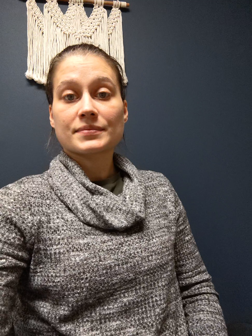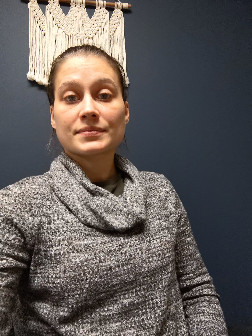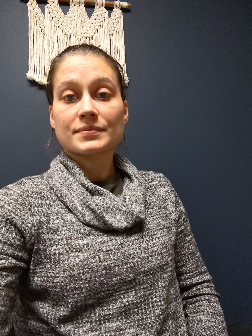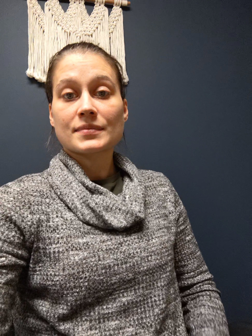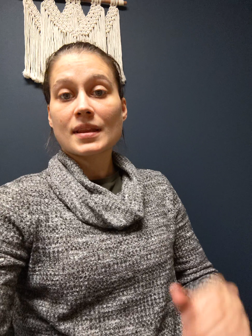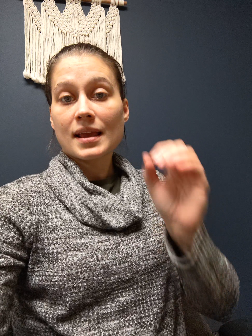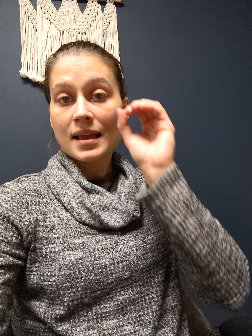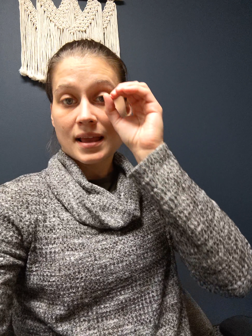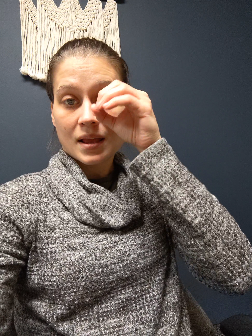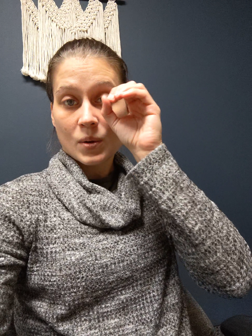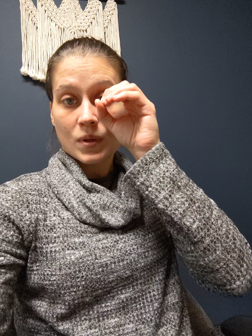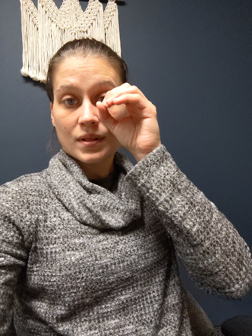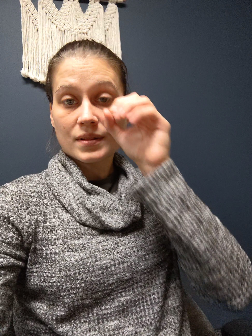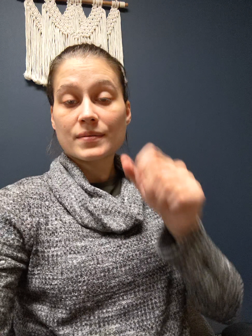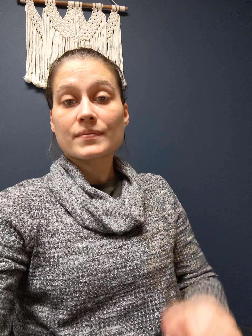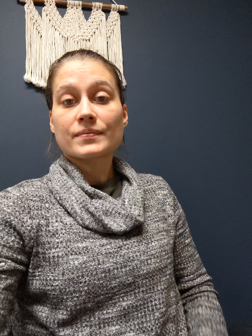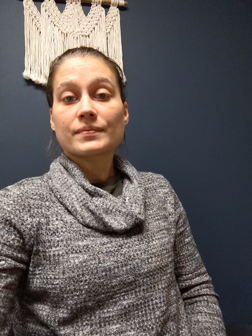owl